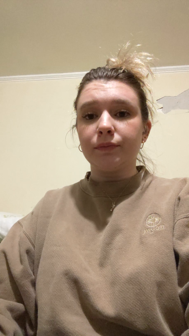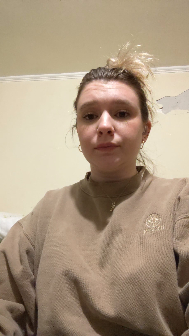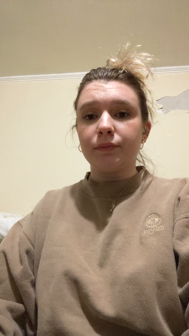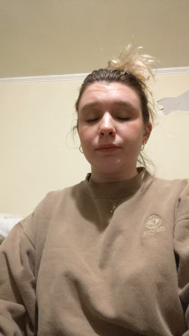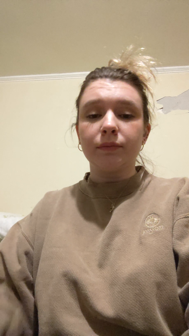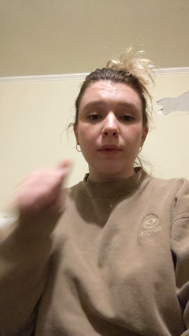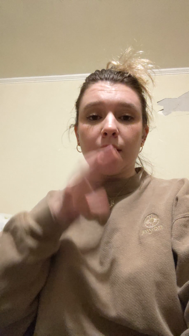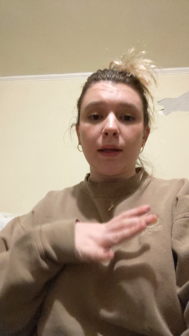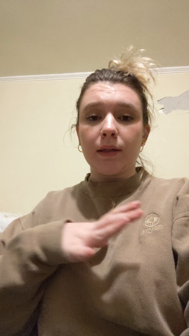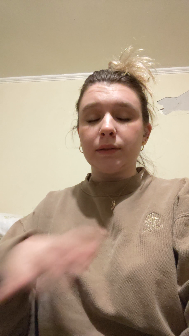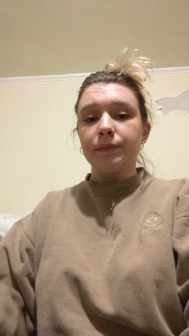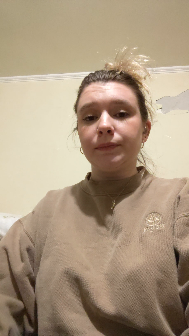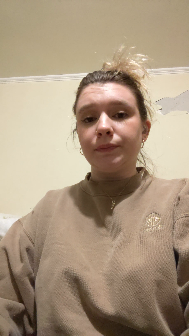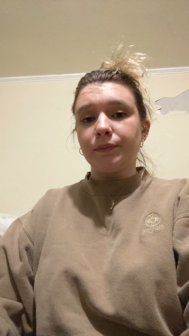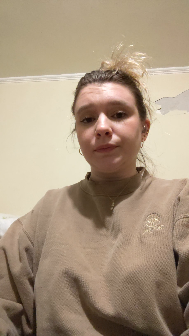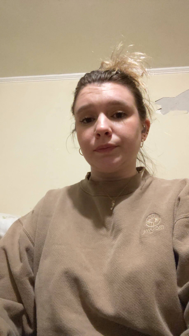lady